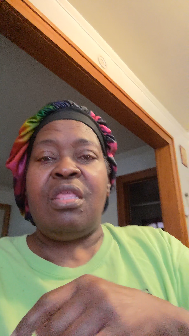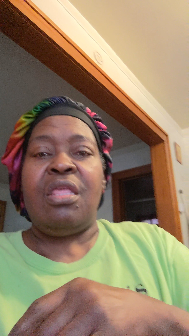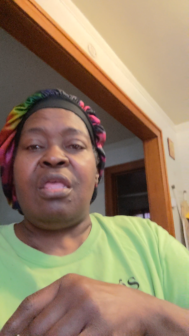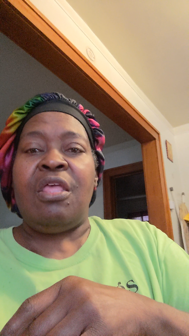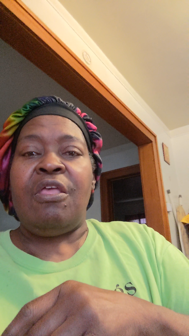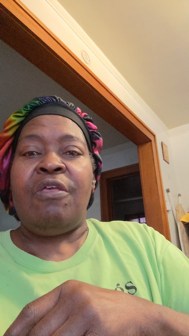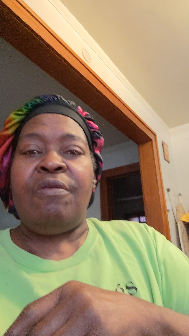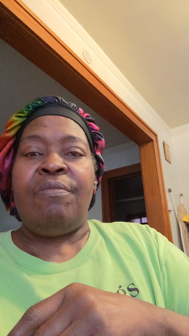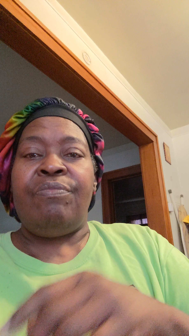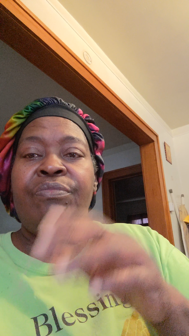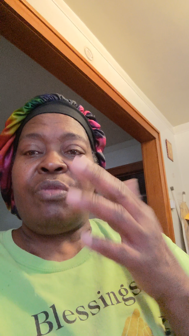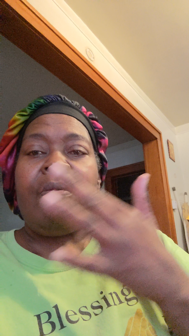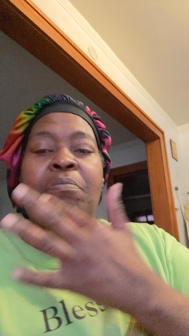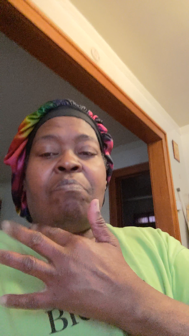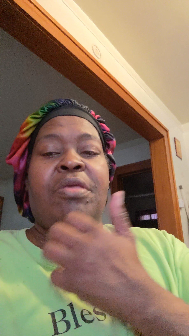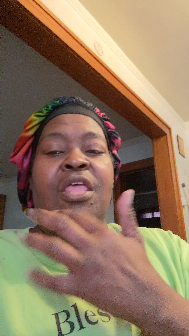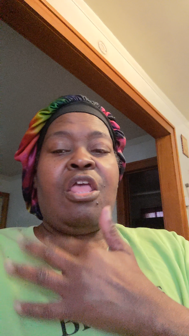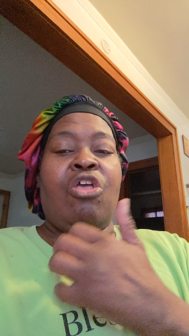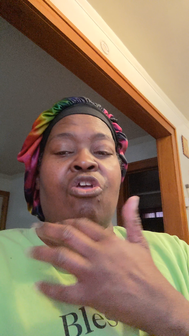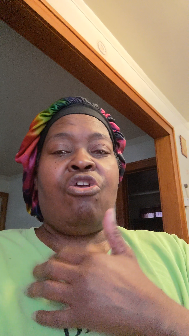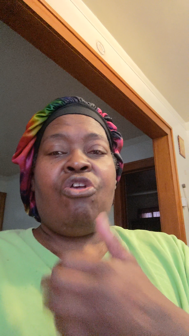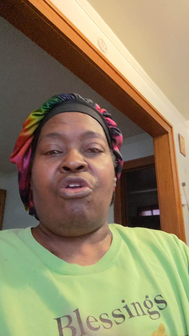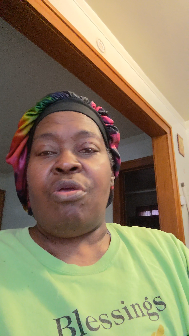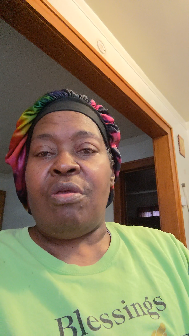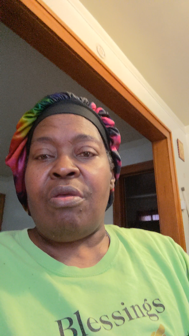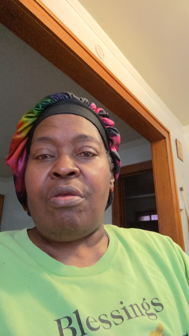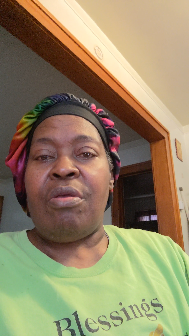bear